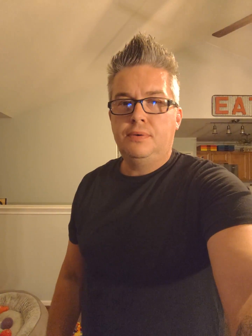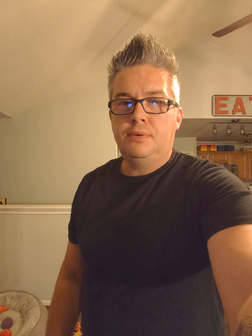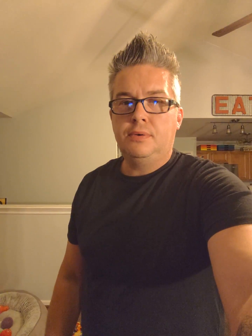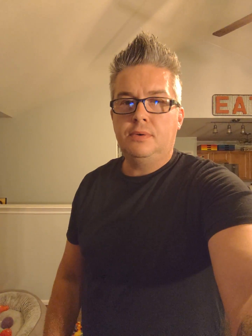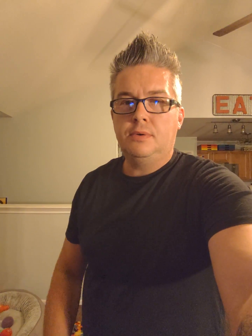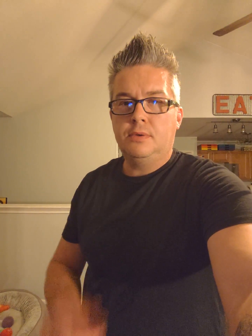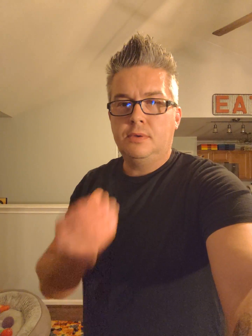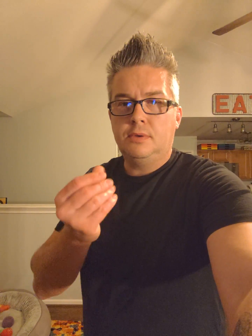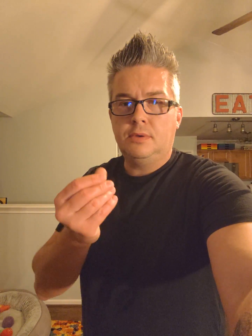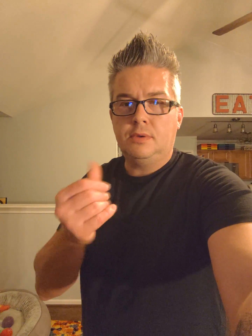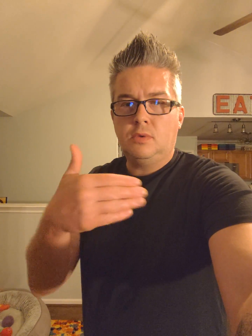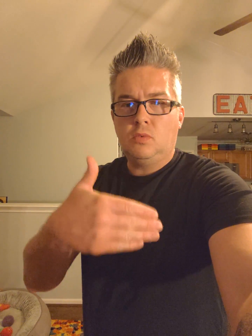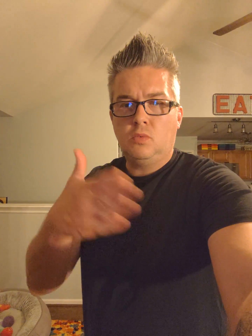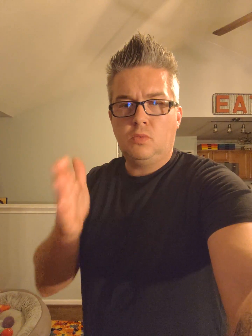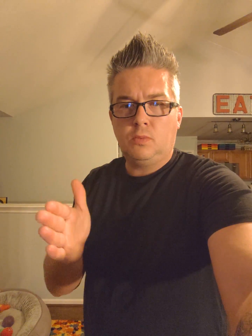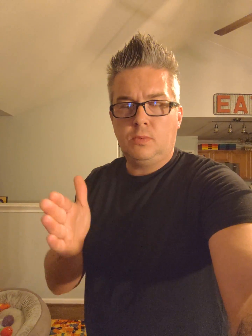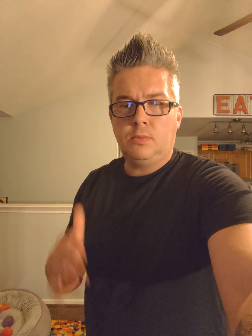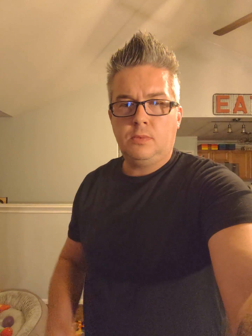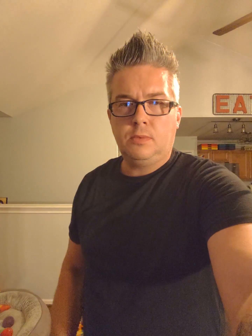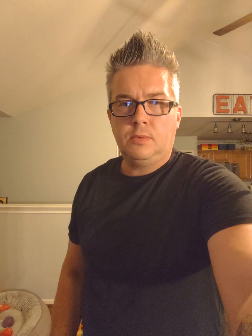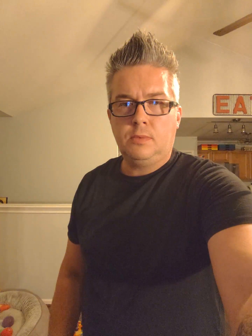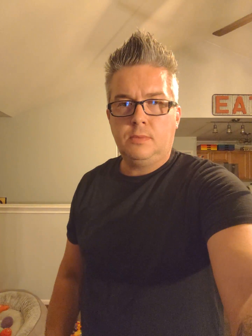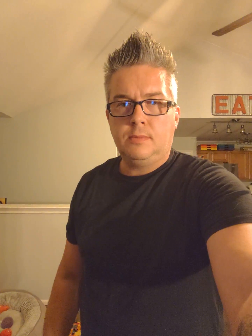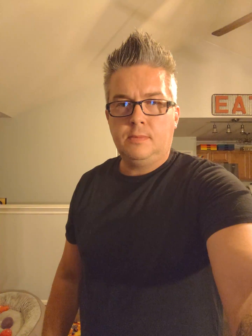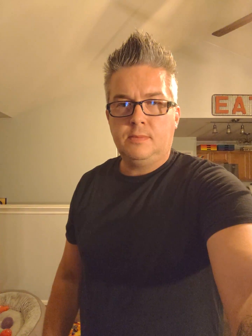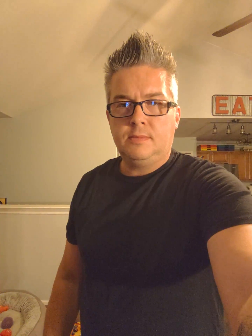sandbox